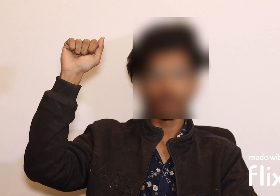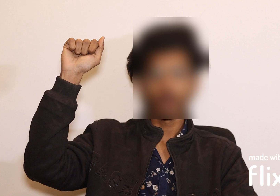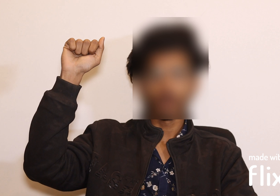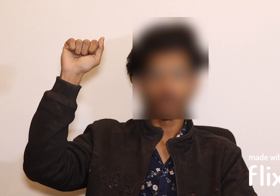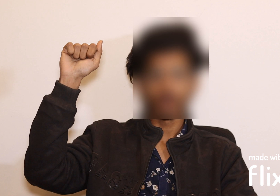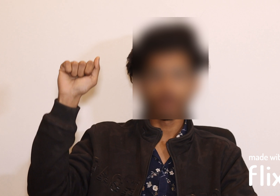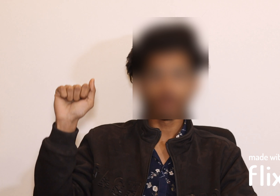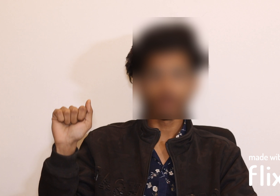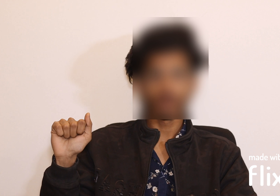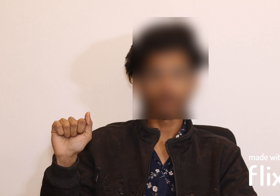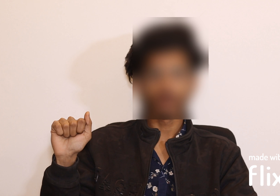آ